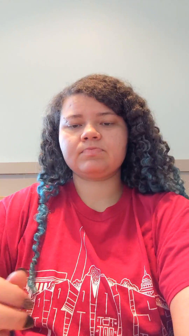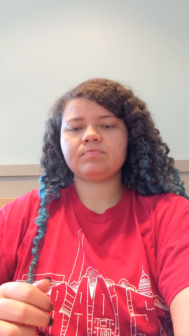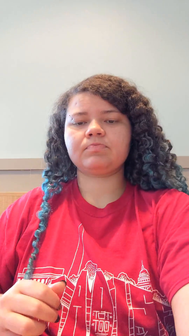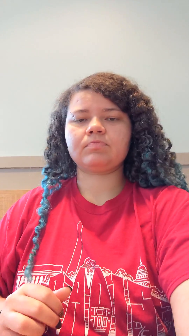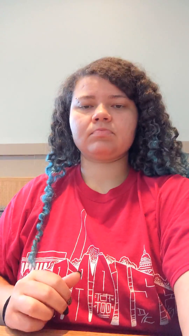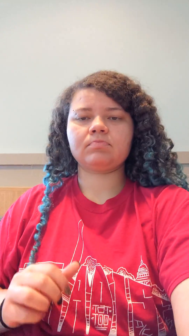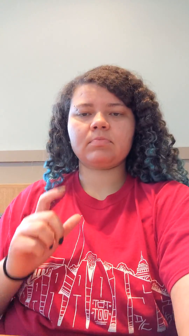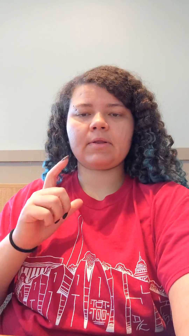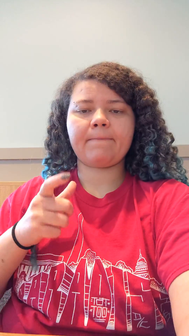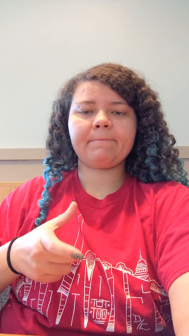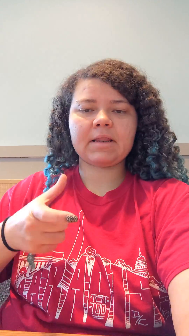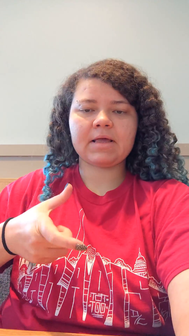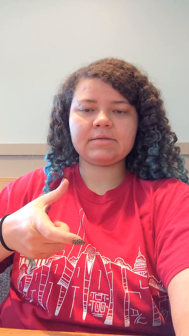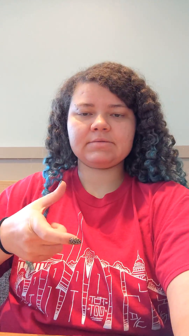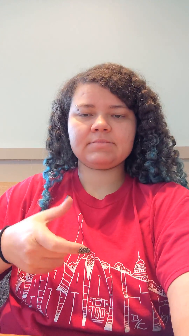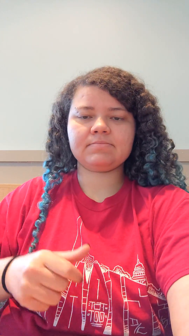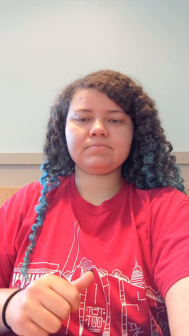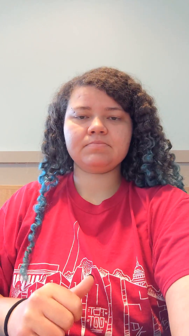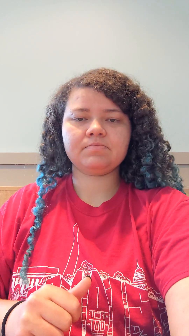plate